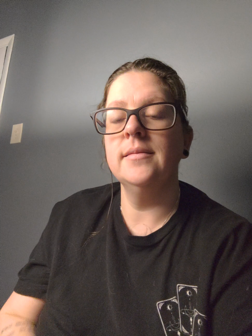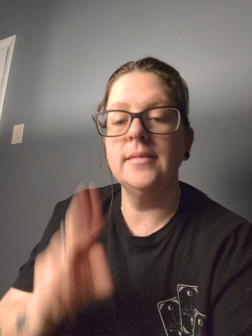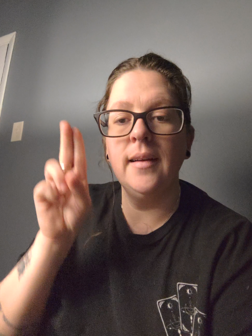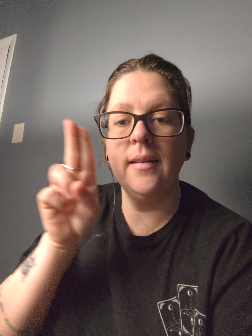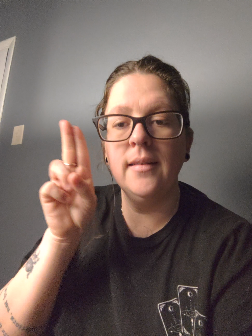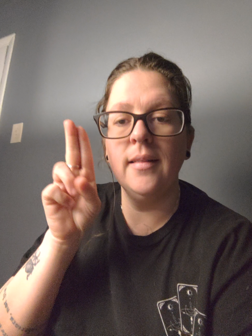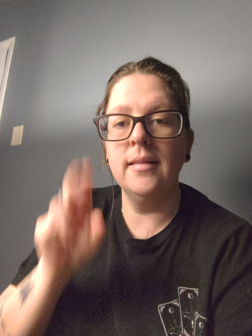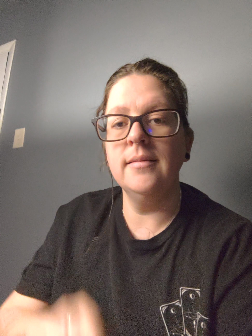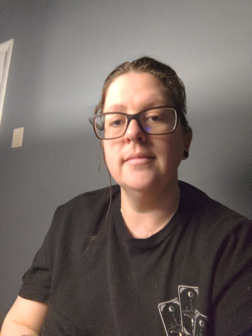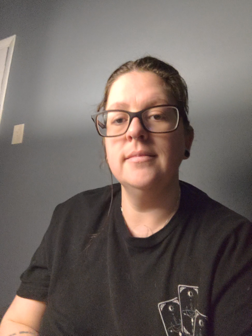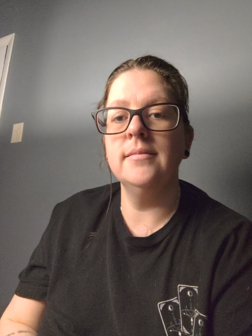uncle